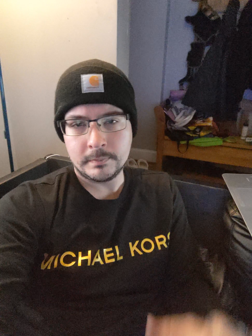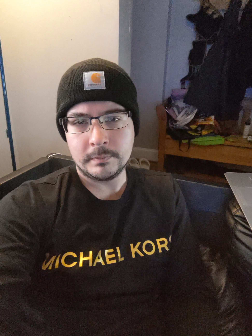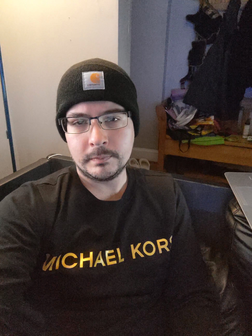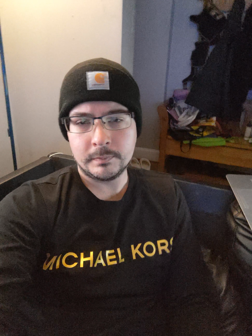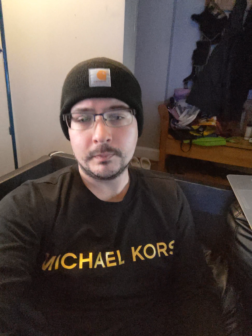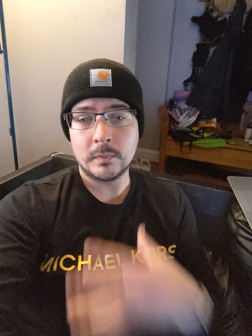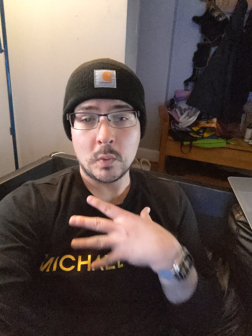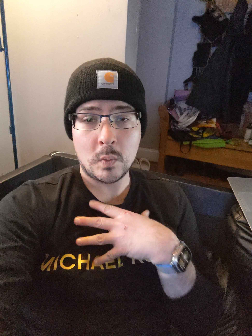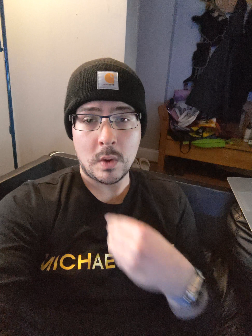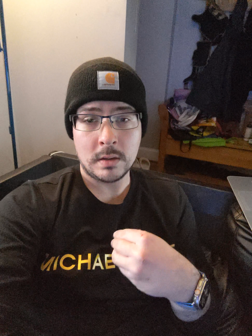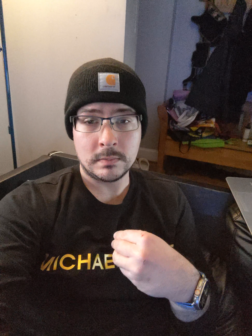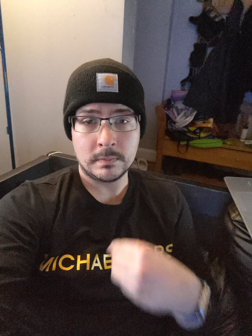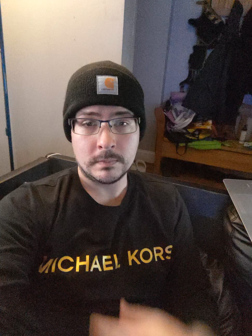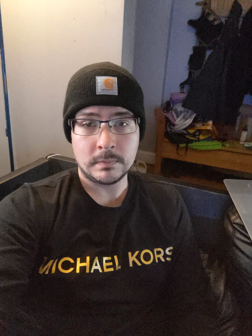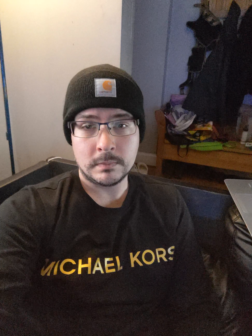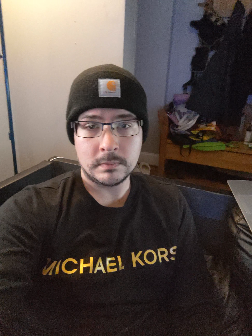white